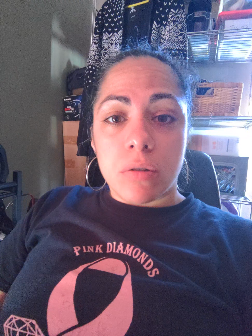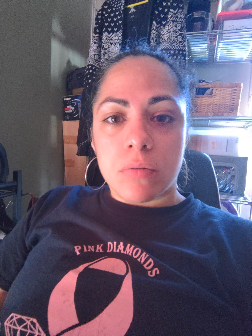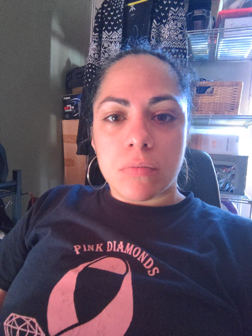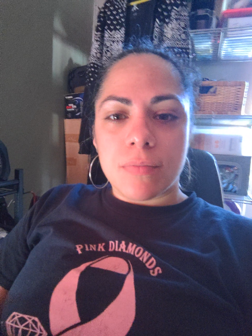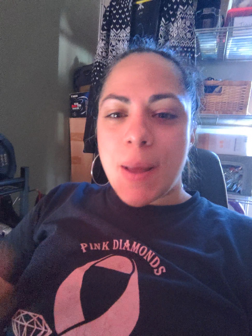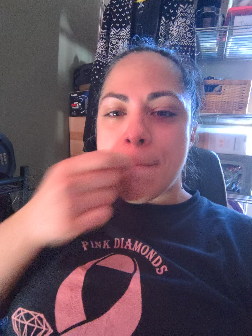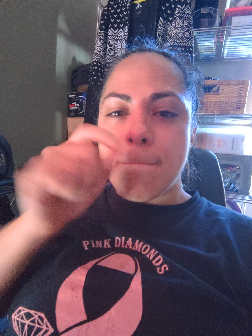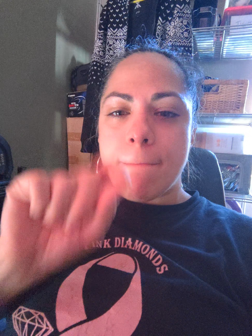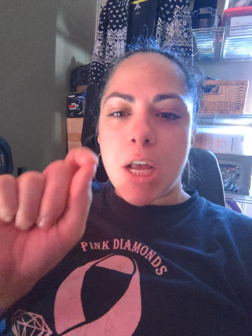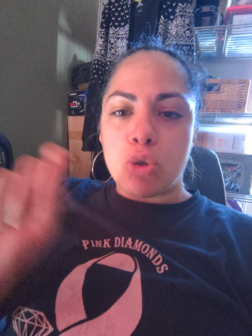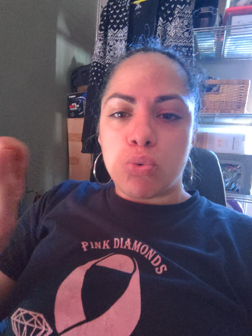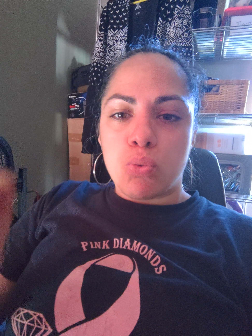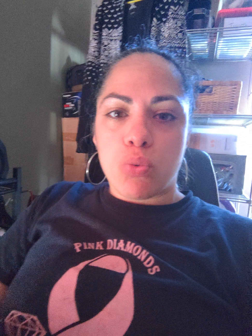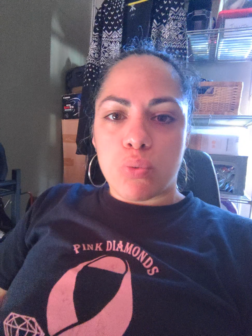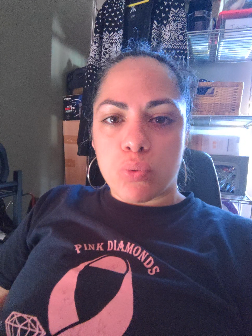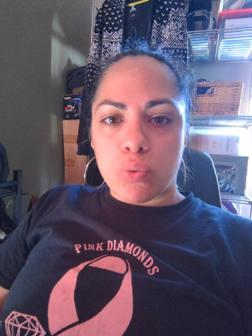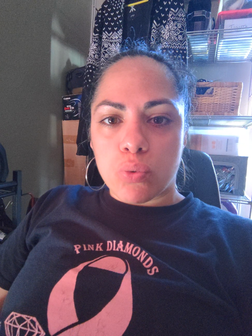pencil